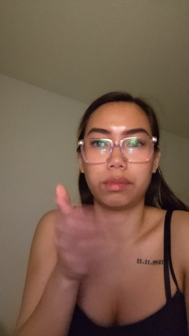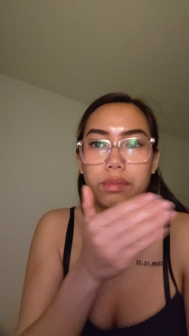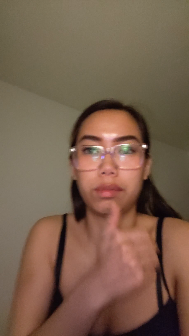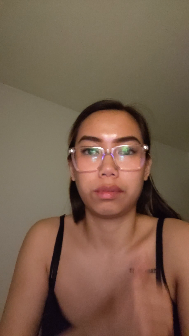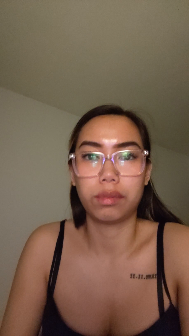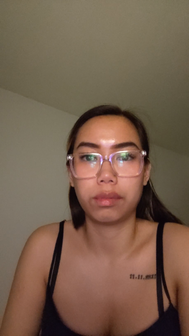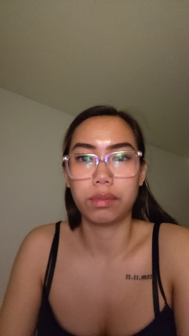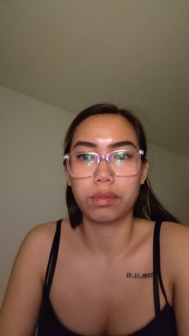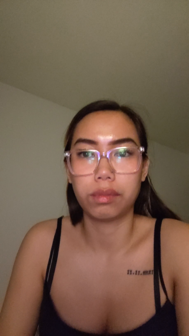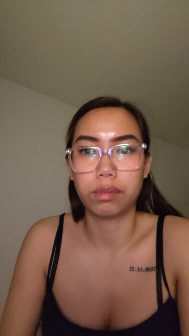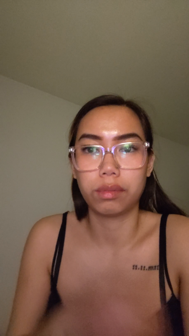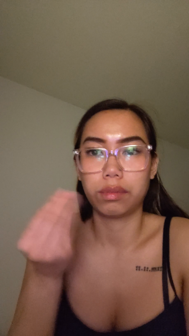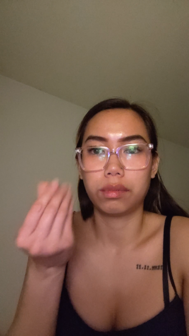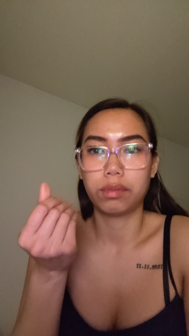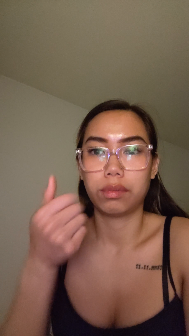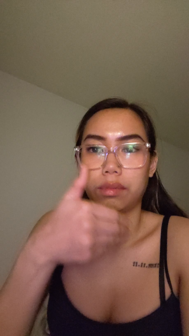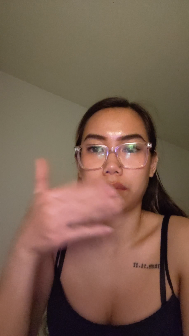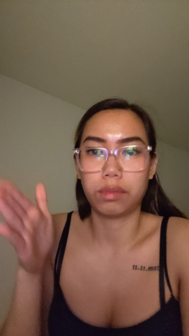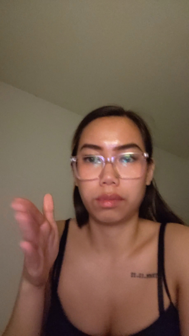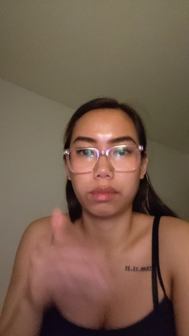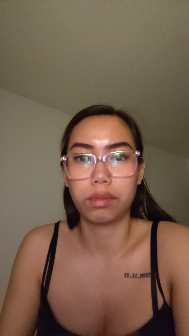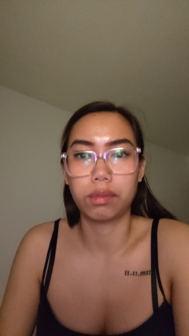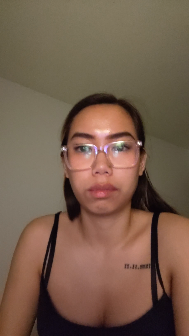sandbox